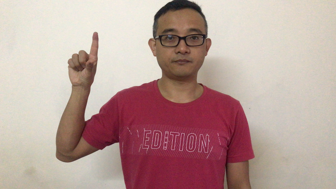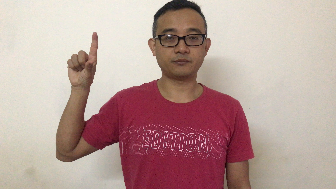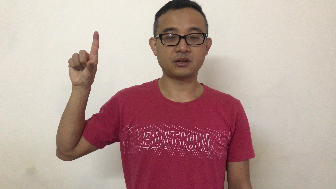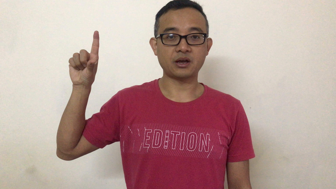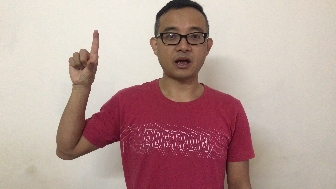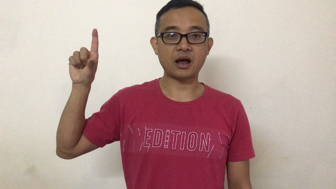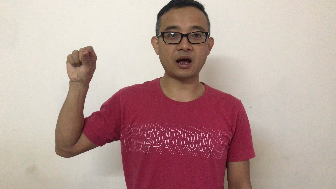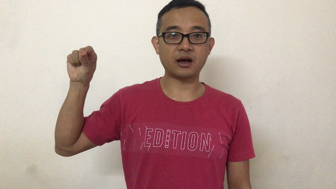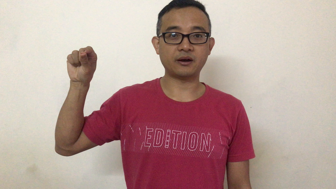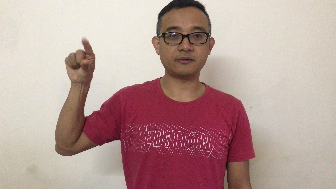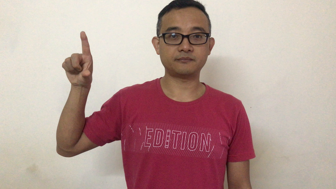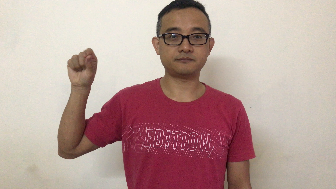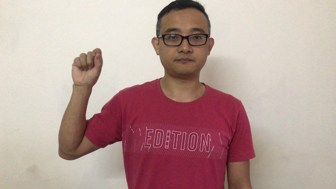आ